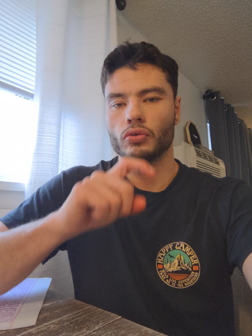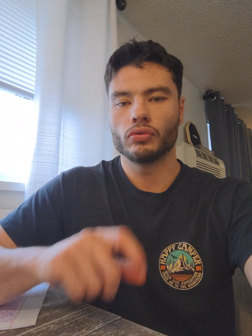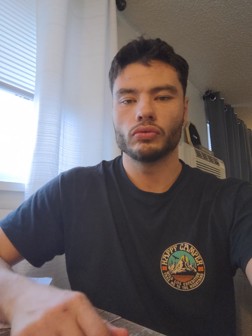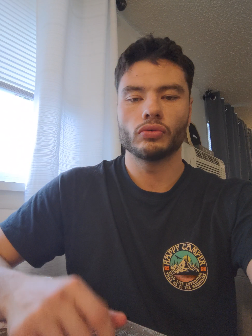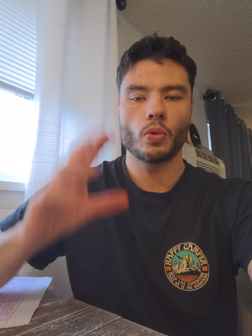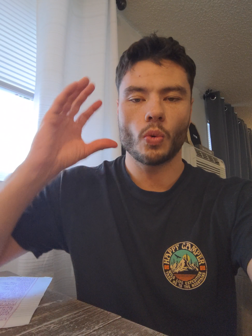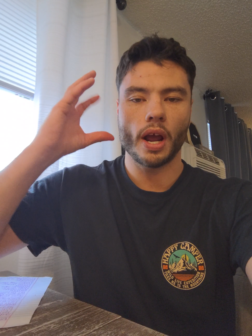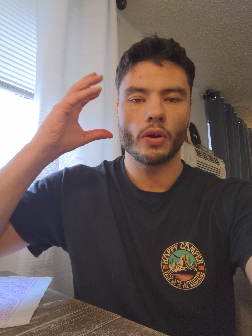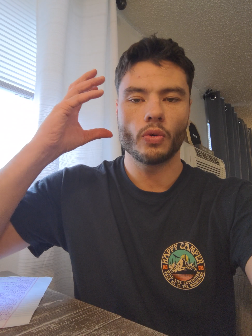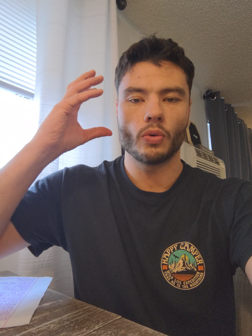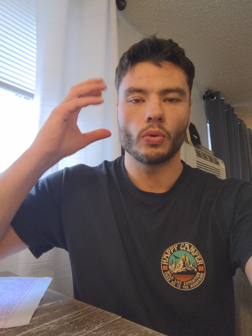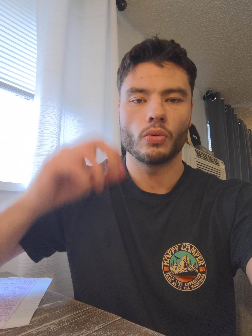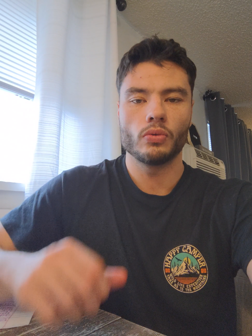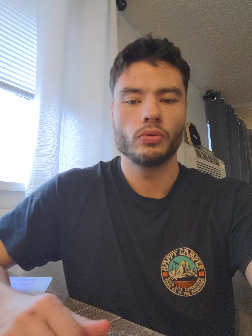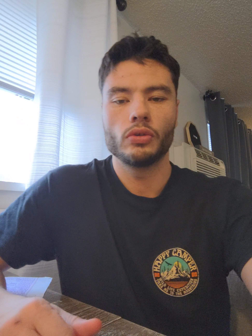radio